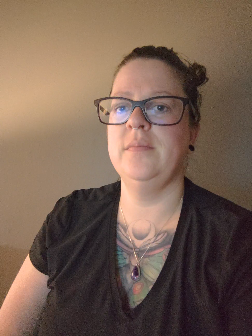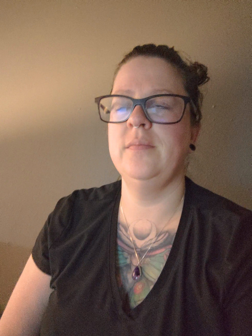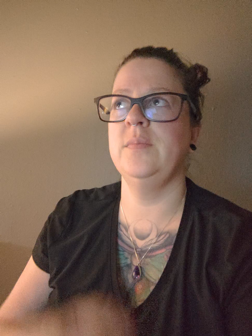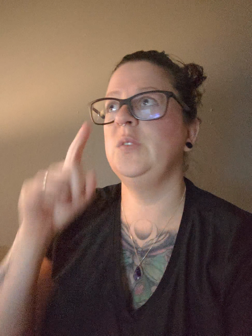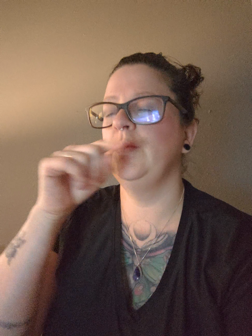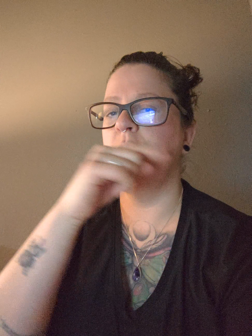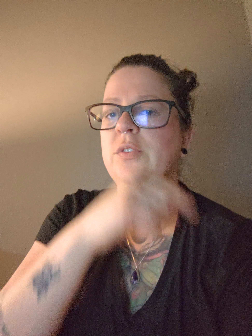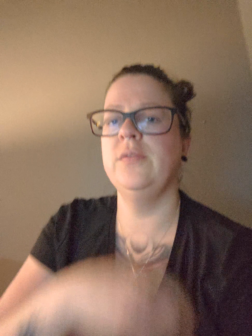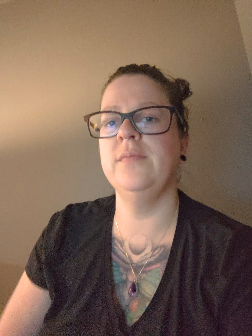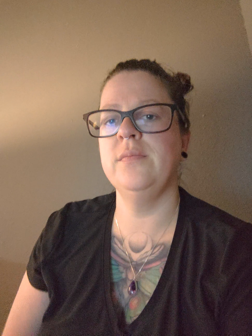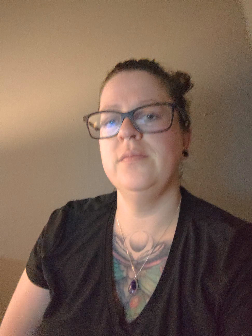toothbrush